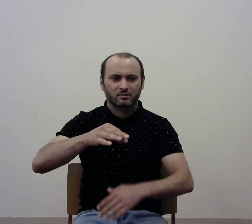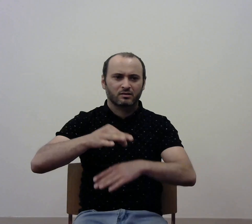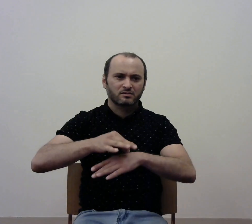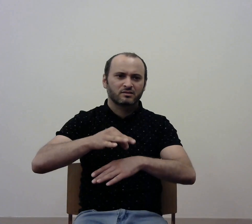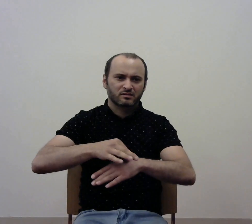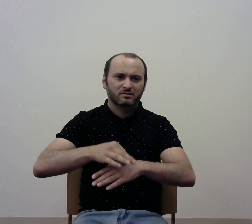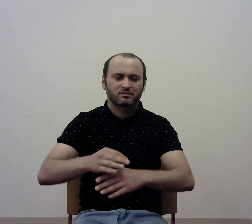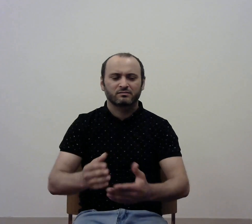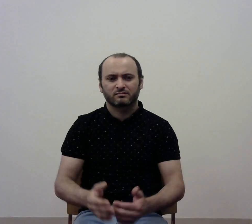ağrımaq